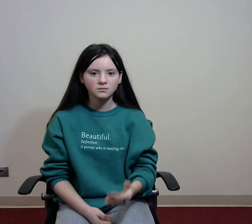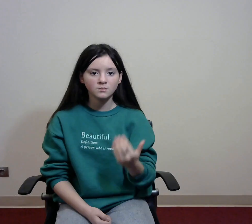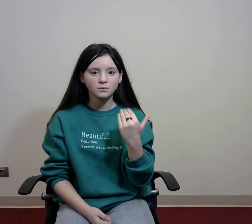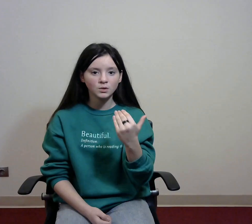sizin